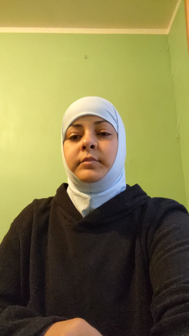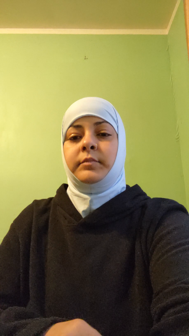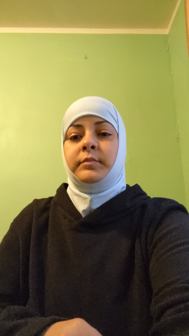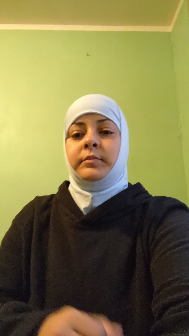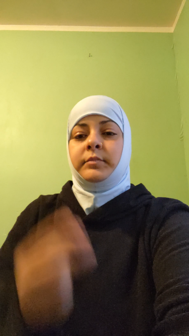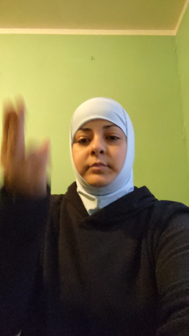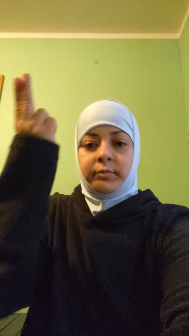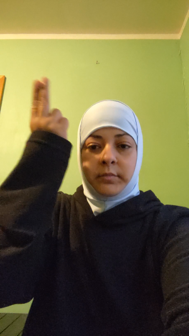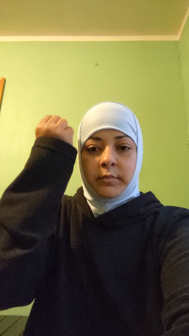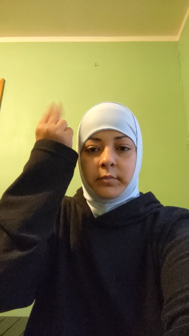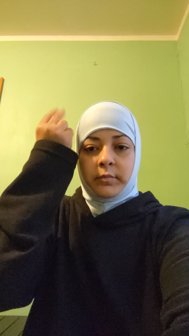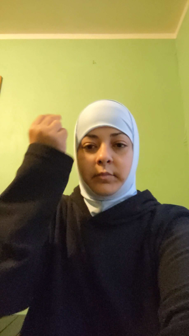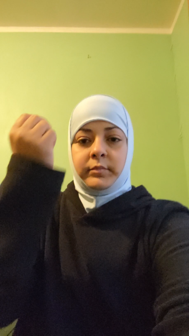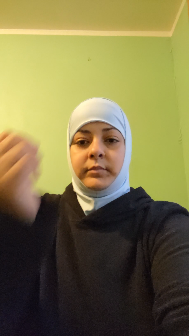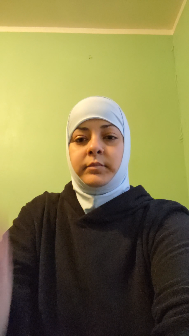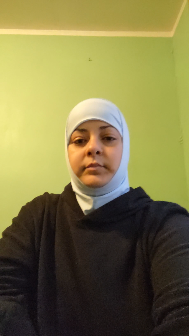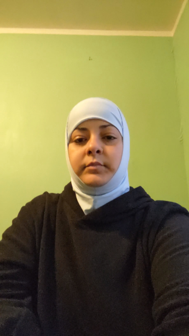rabbit